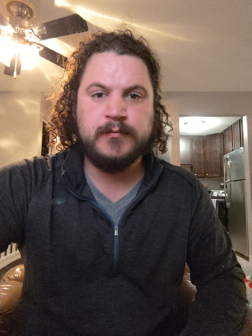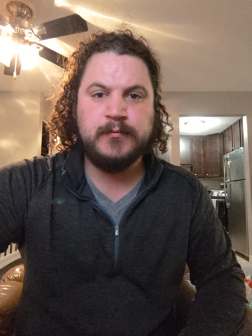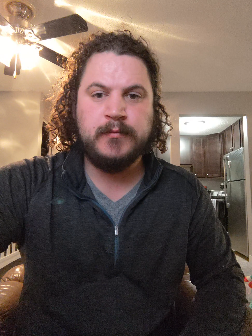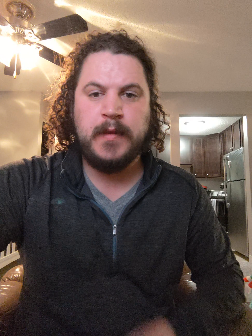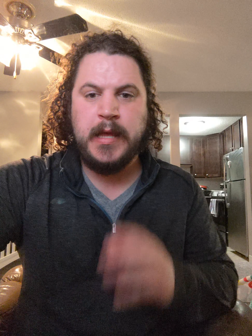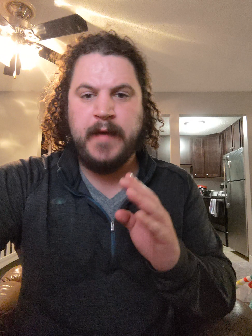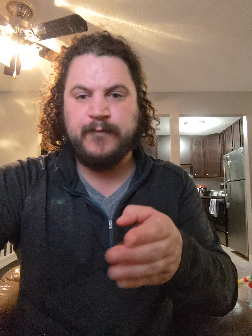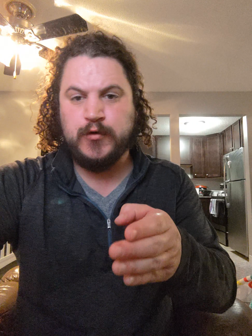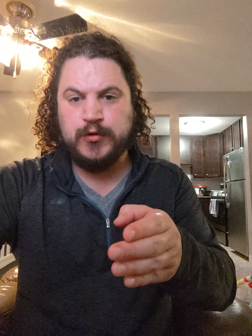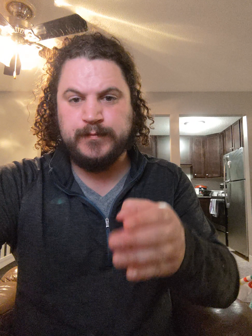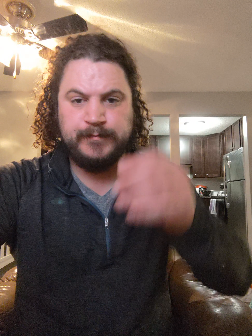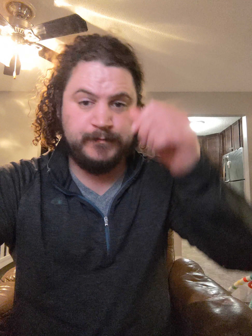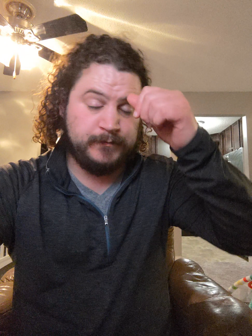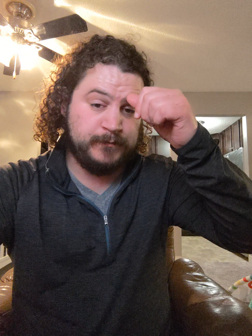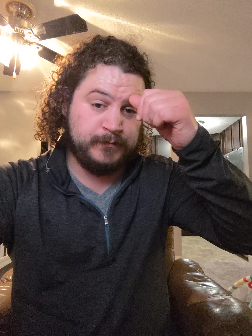after